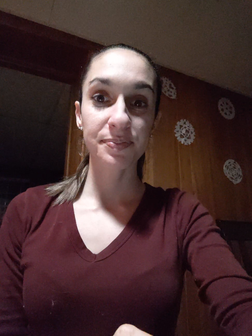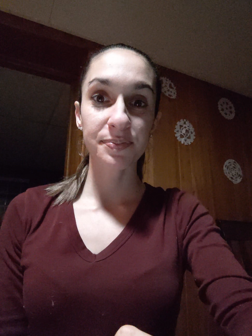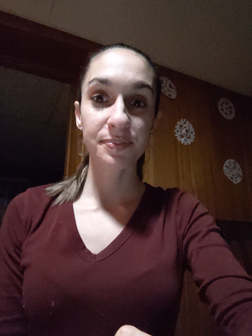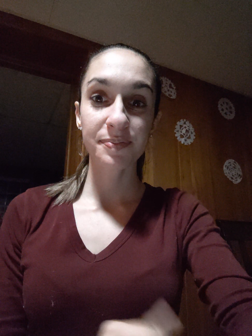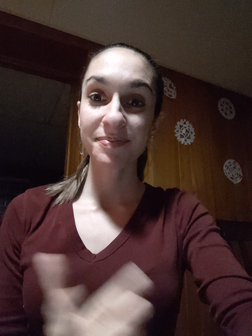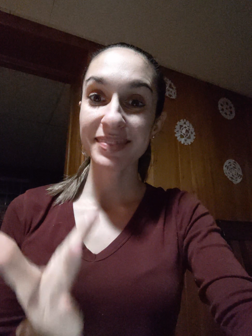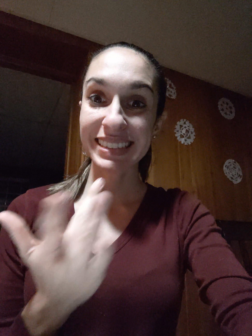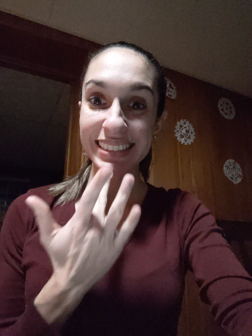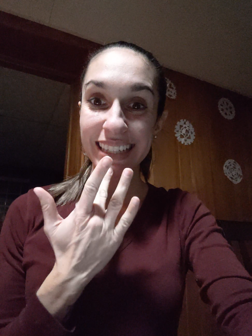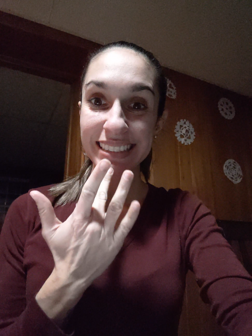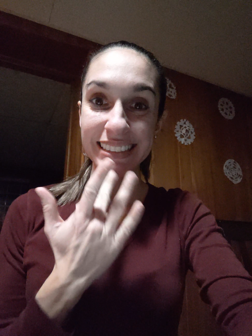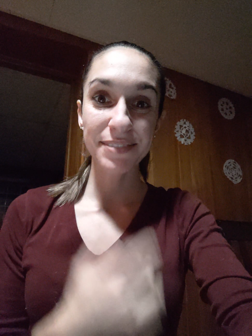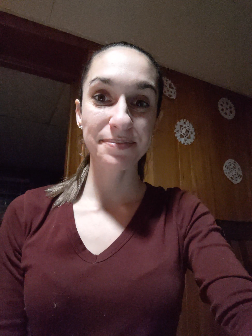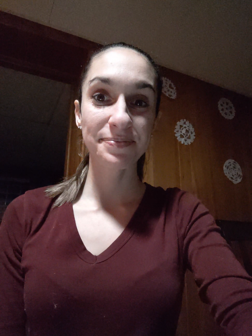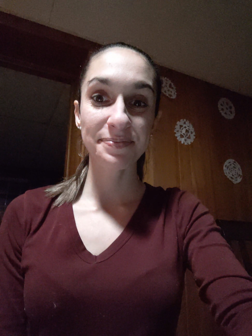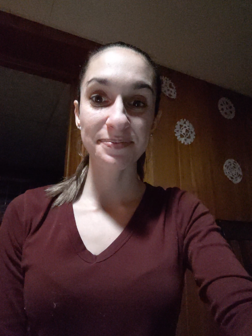taste